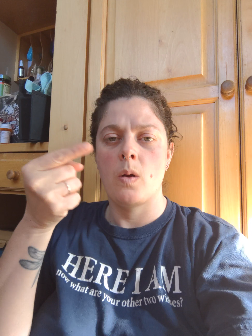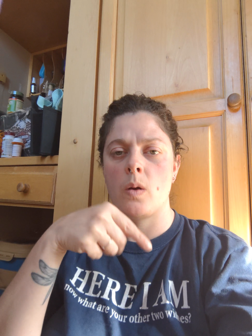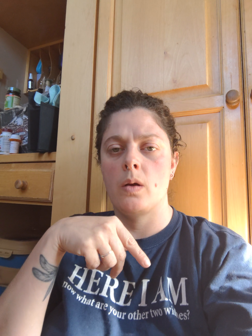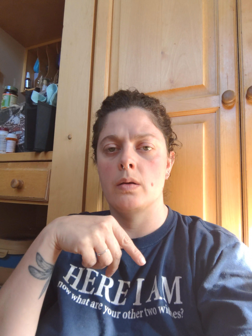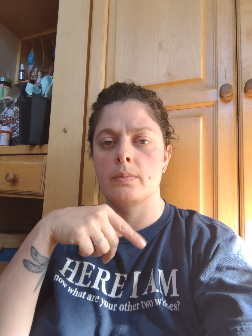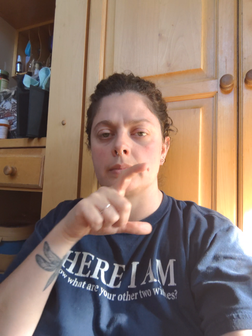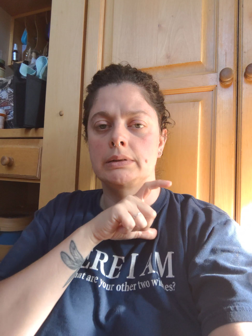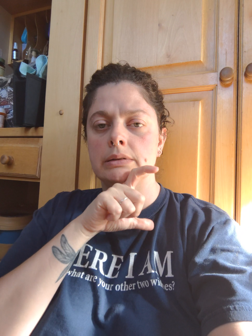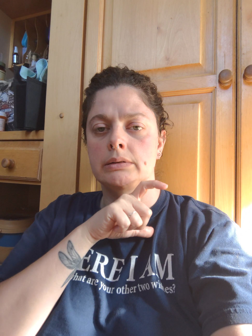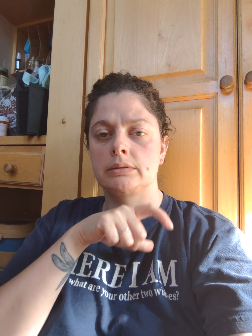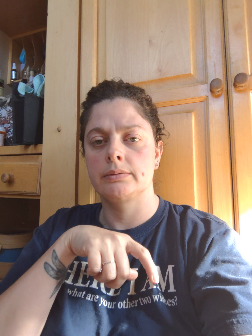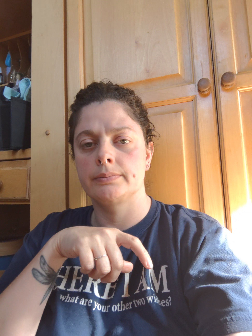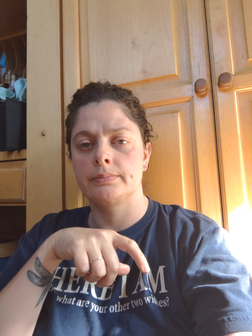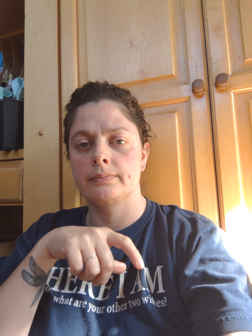police